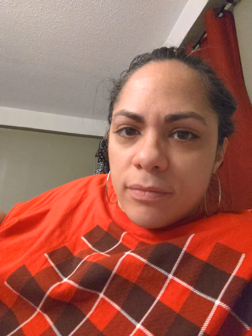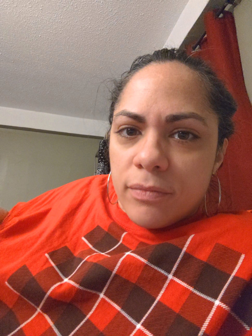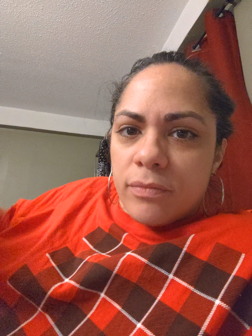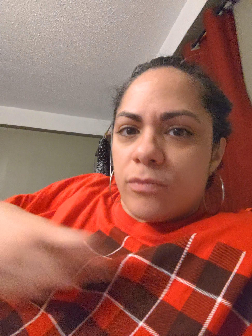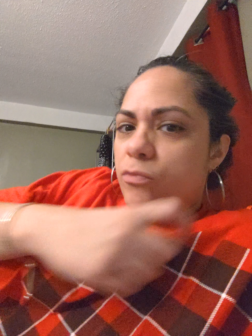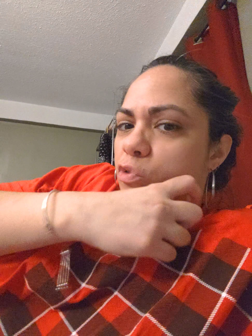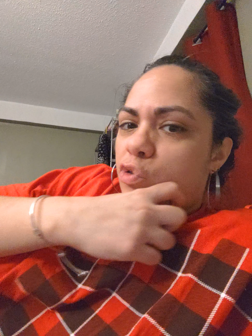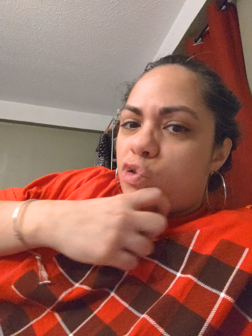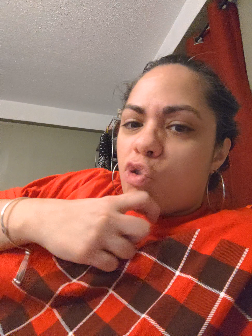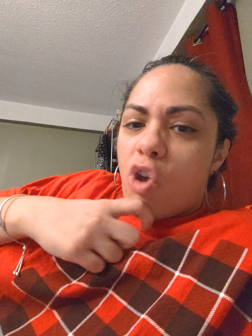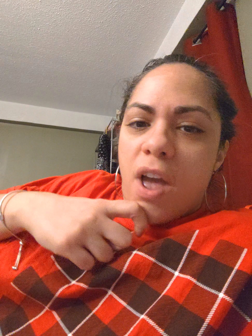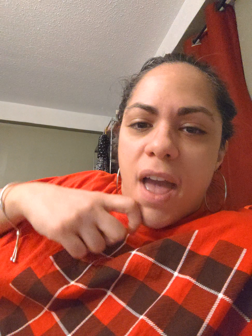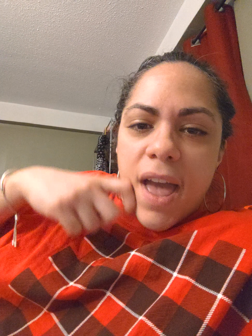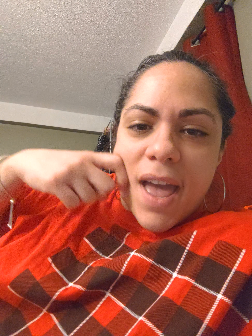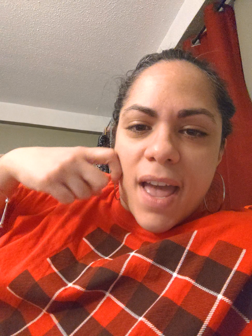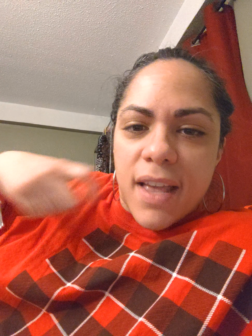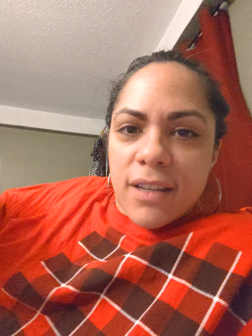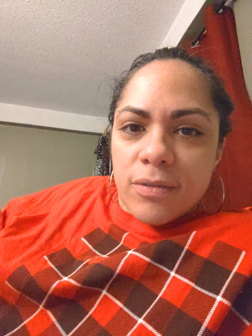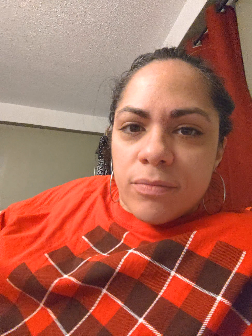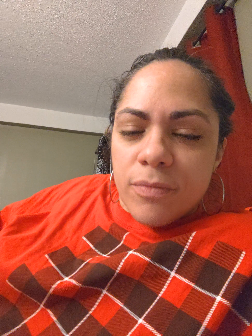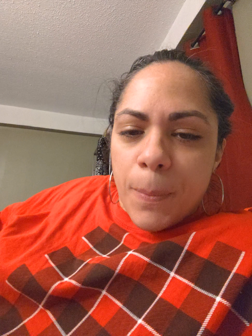dry